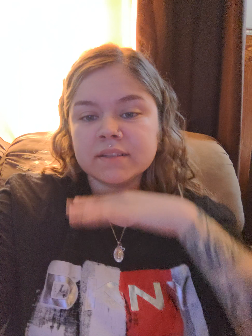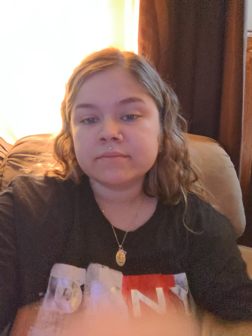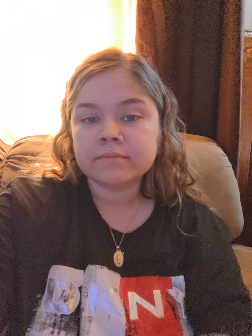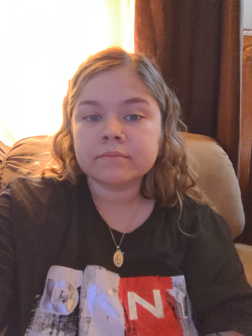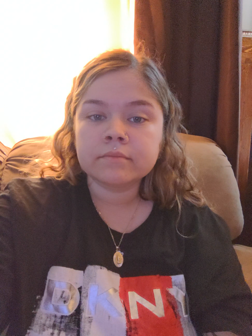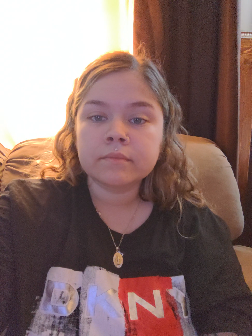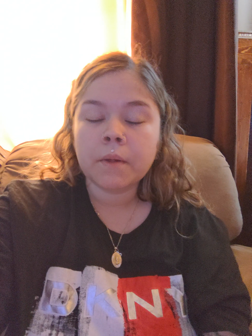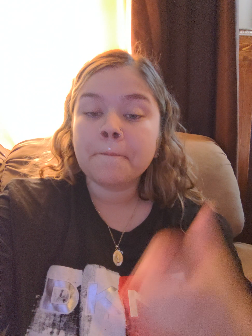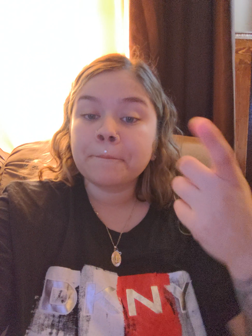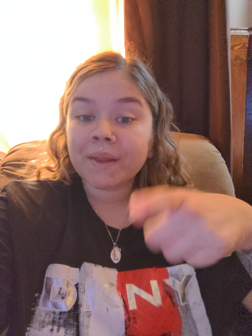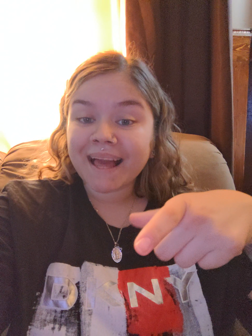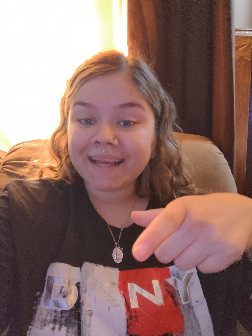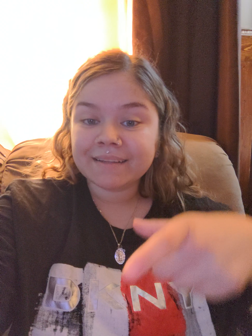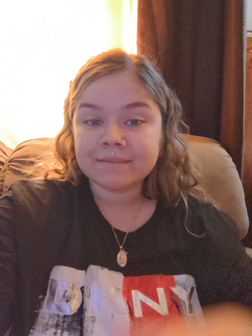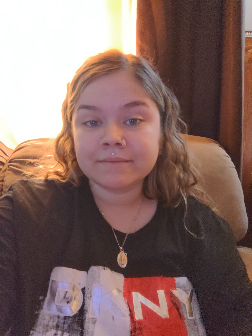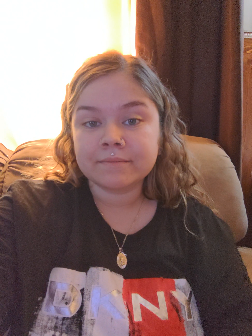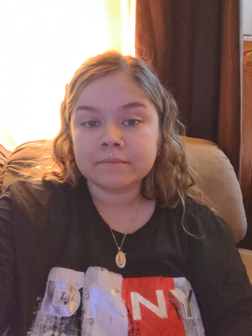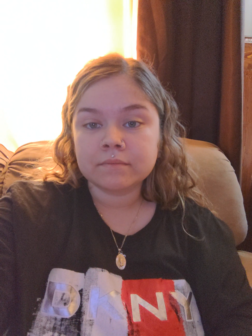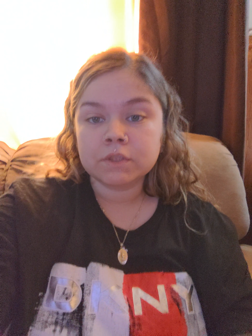plate